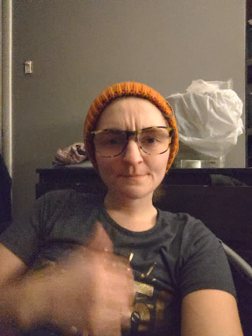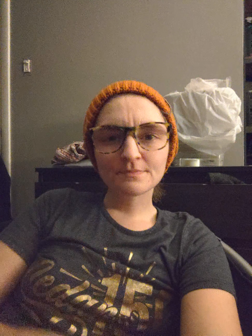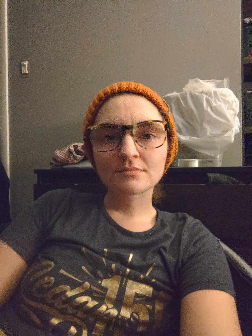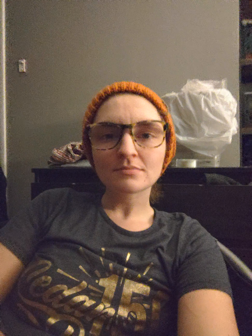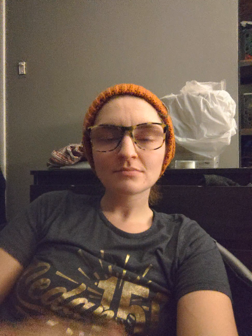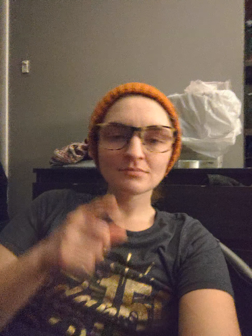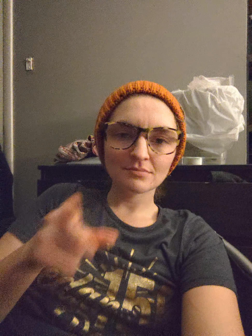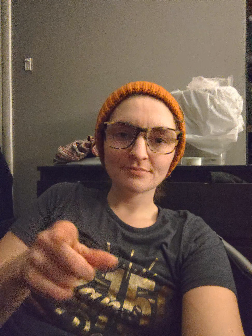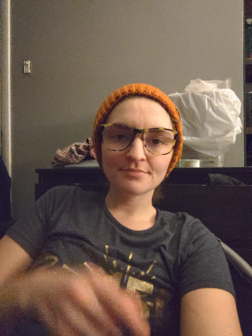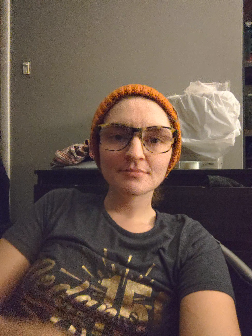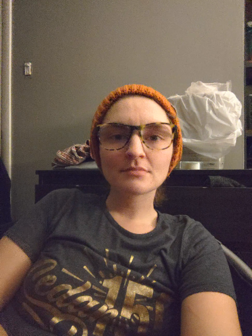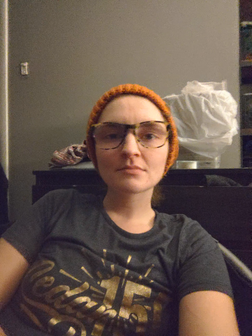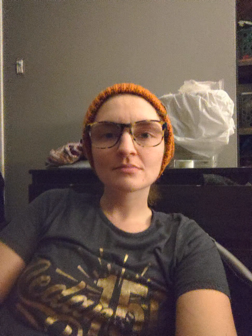he/she/it